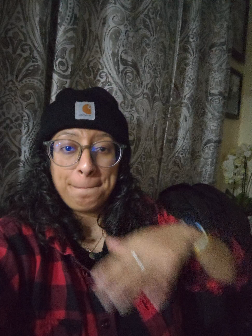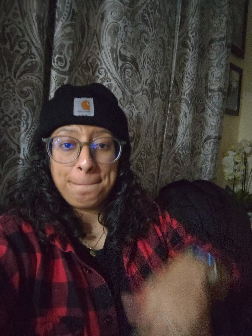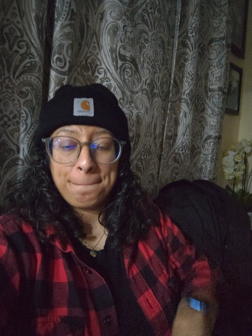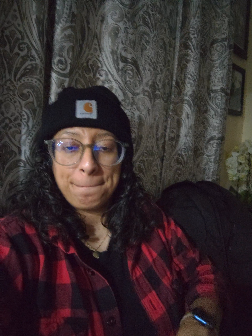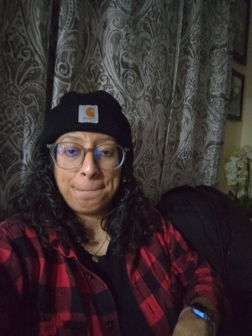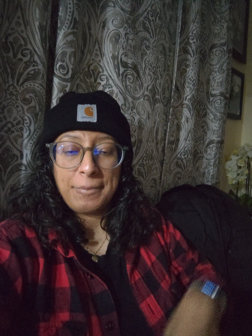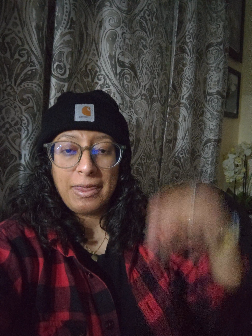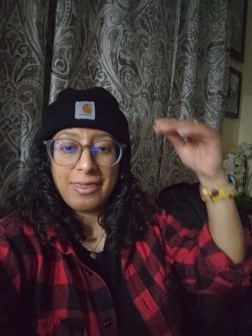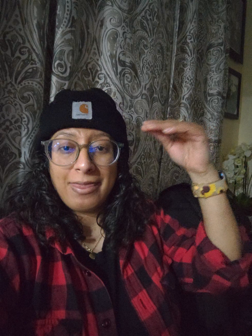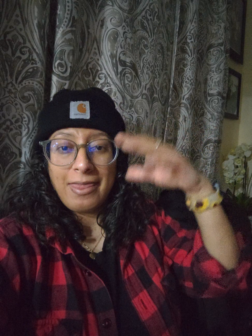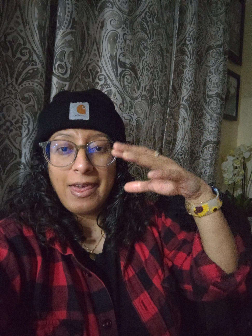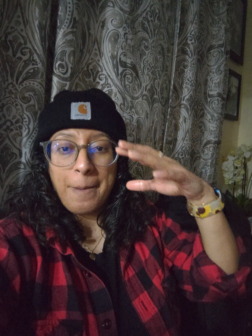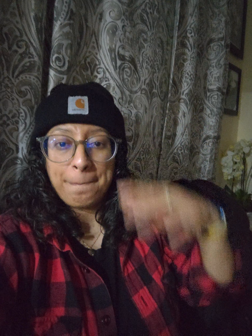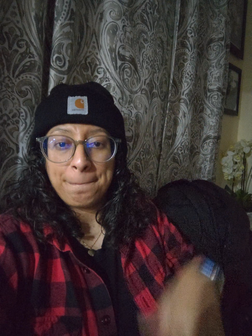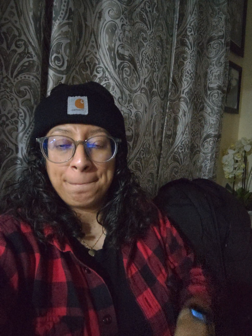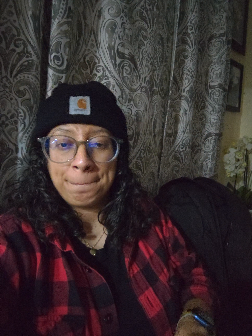lamp